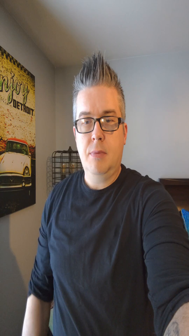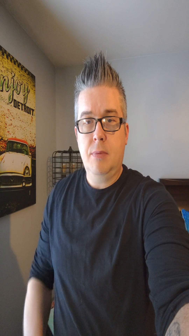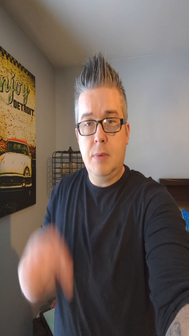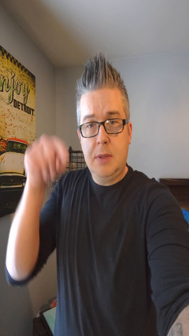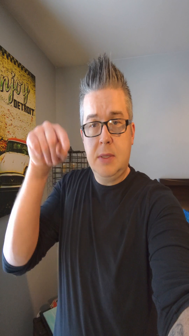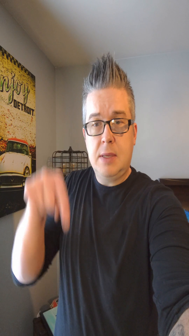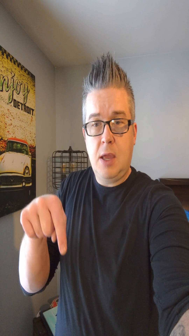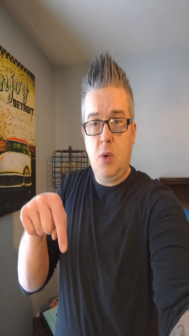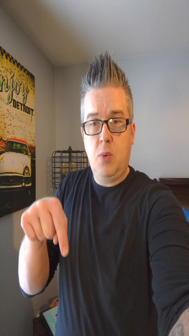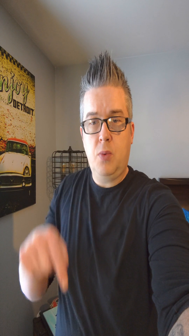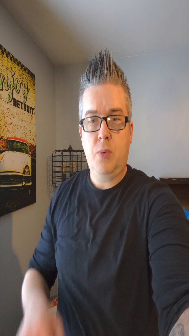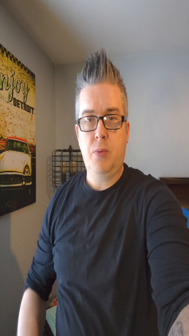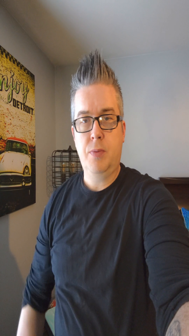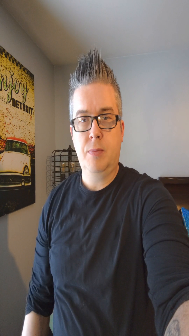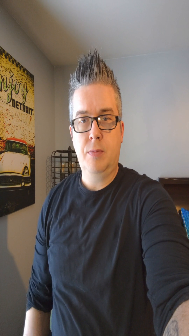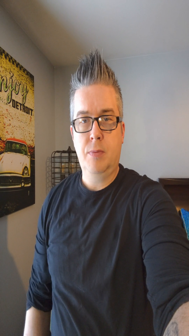down